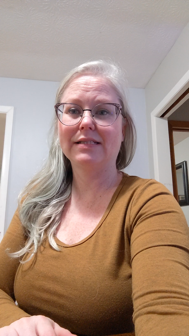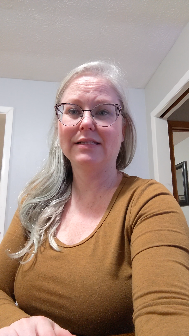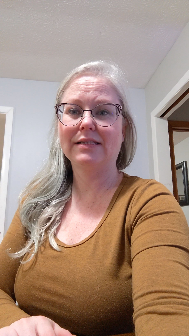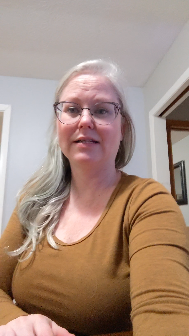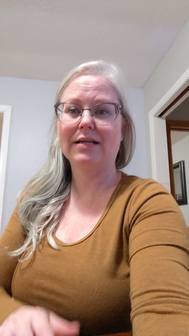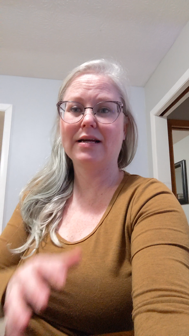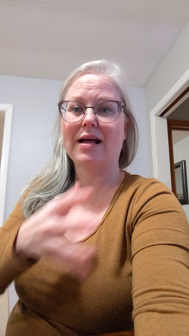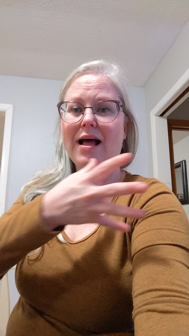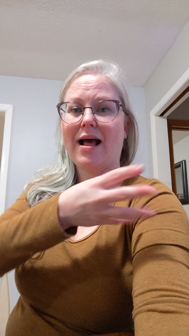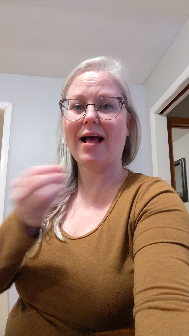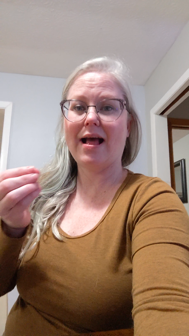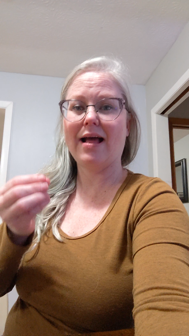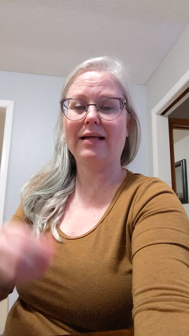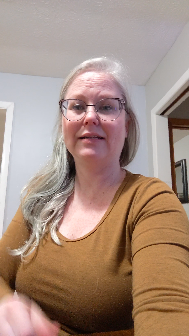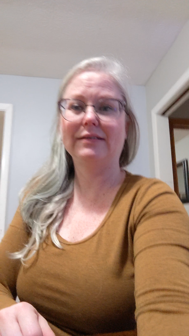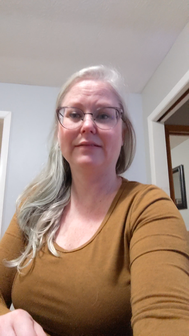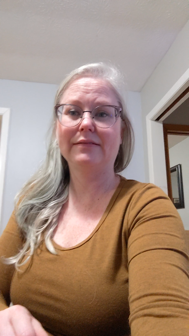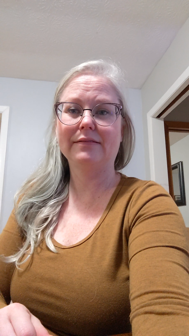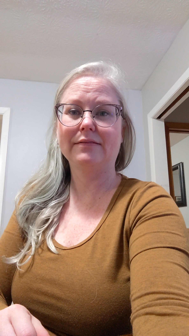and